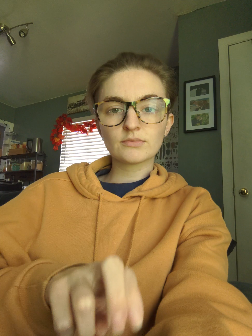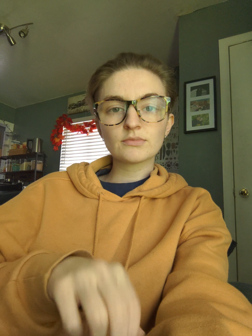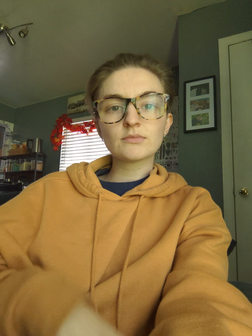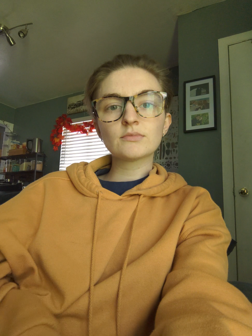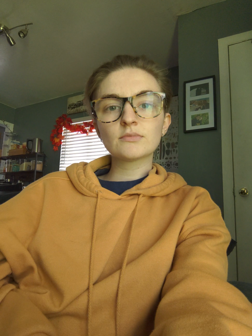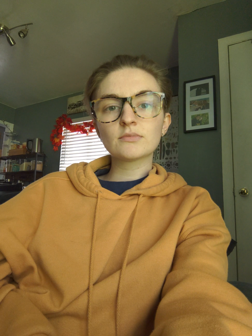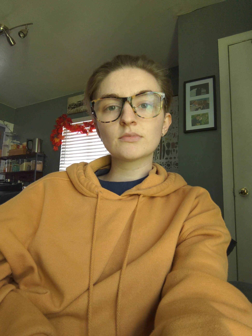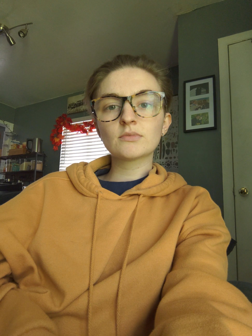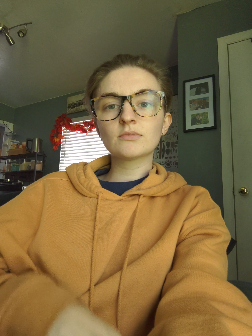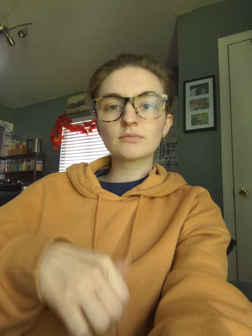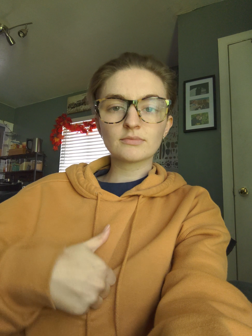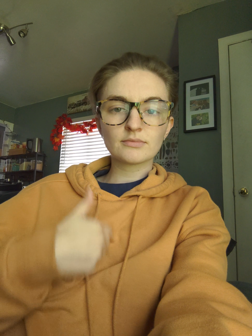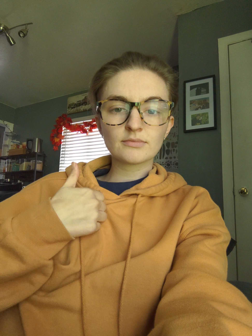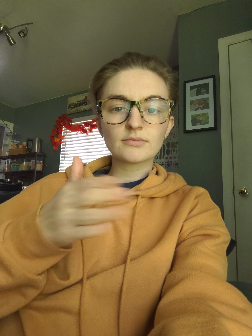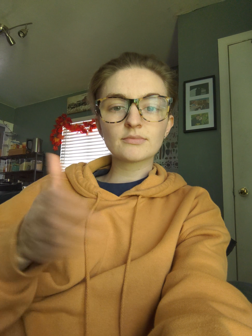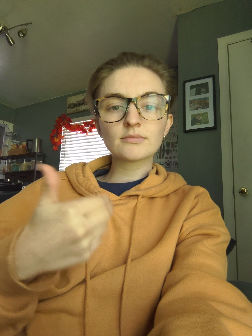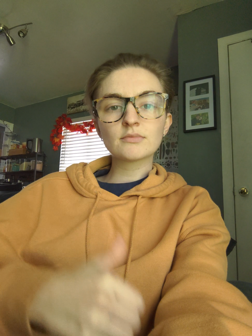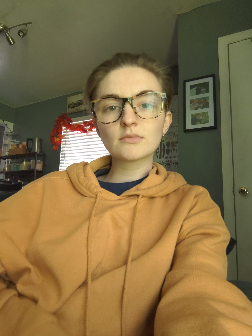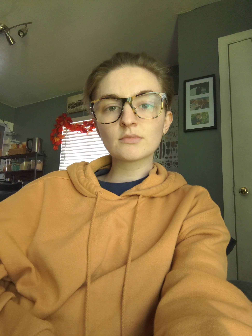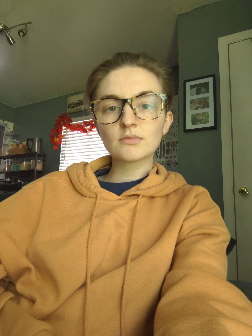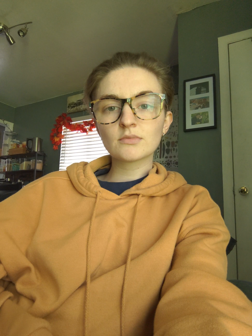living room